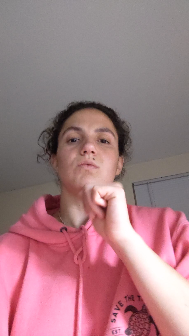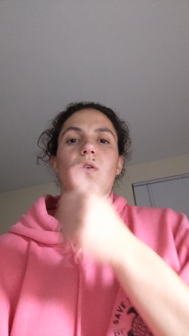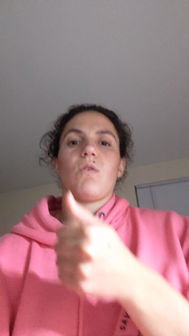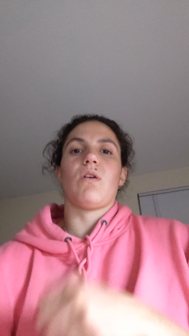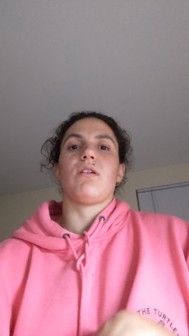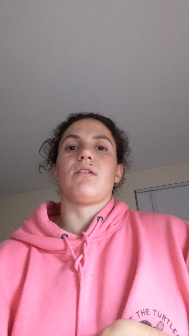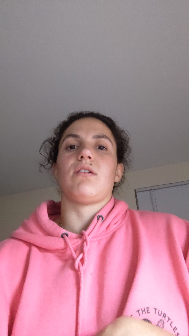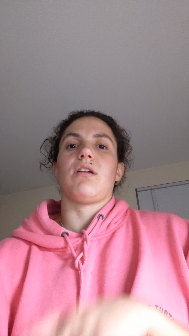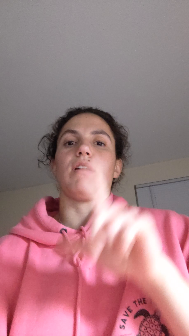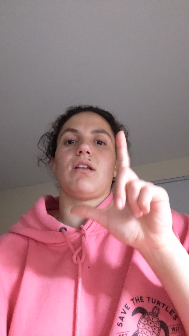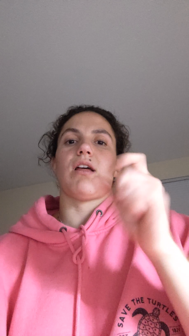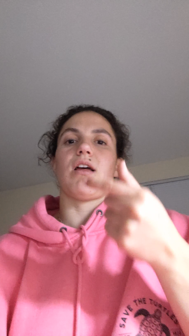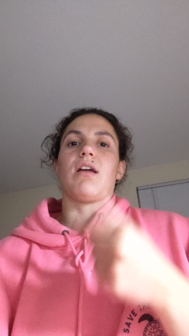leg